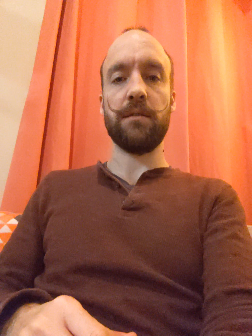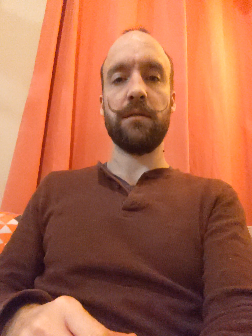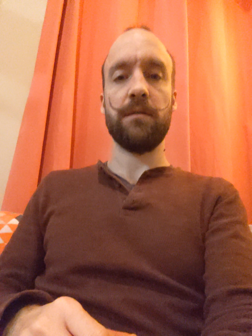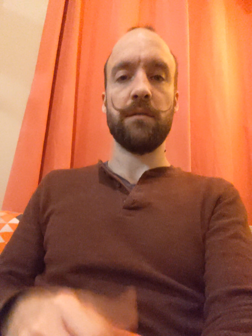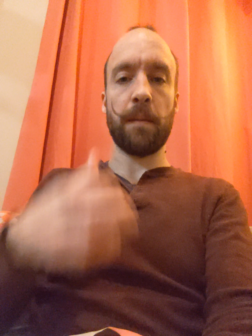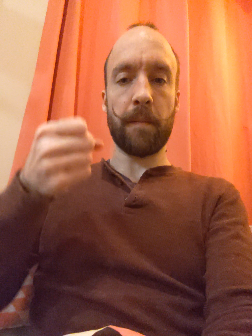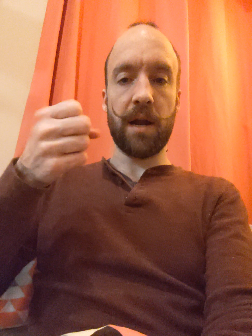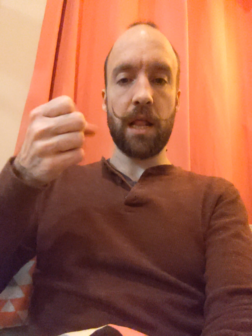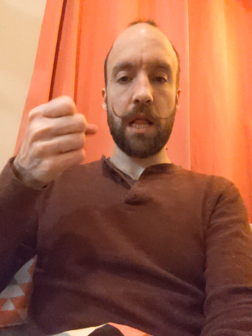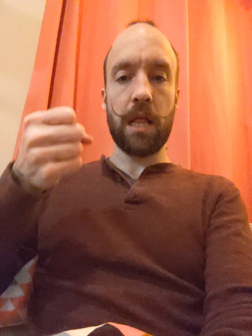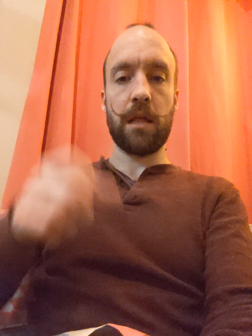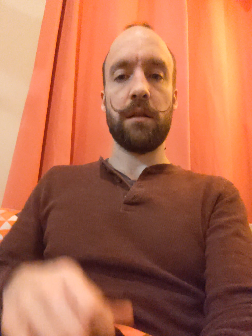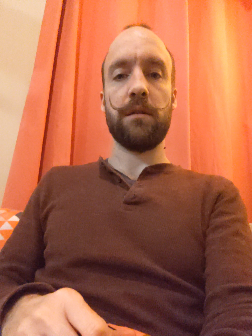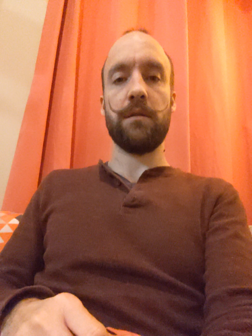milk